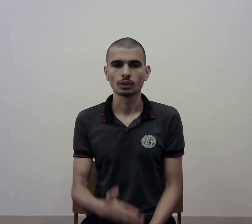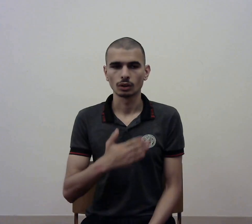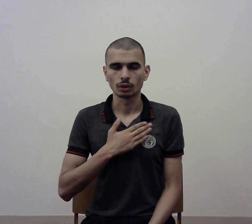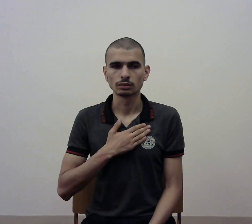mən